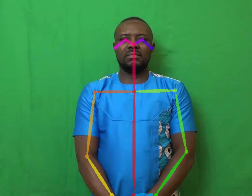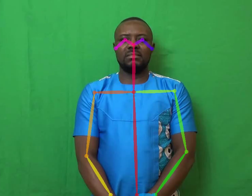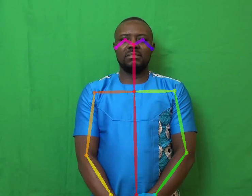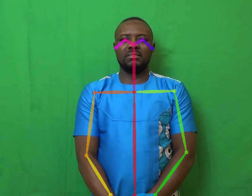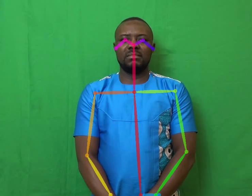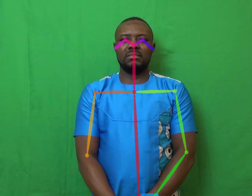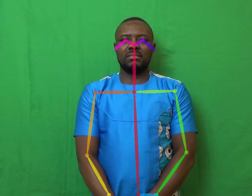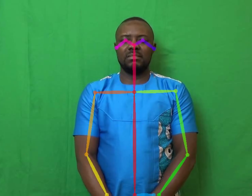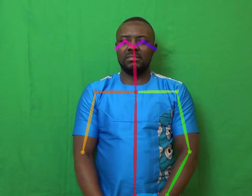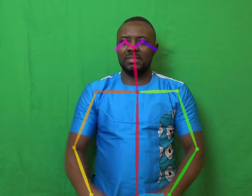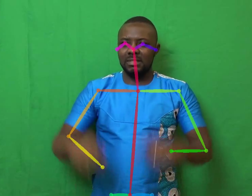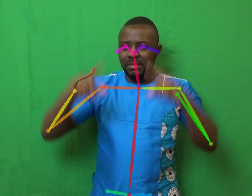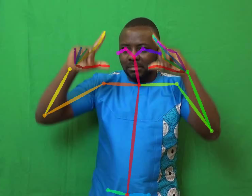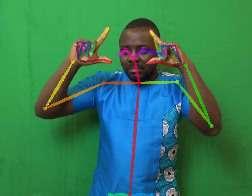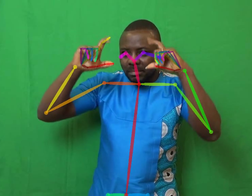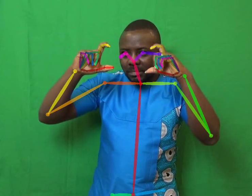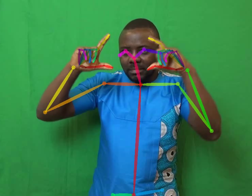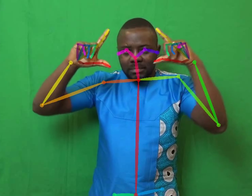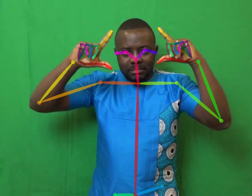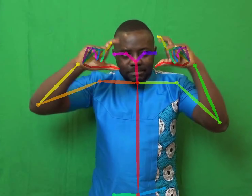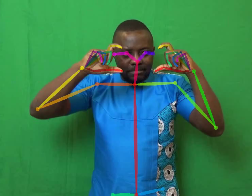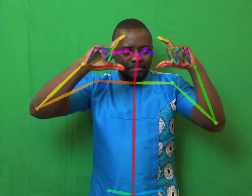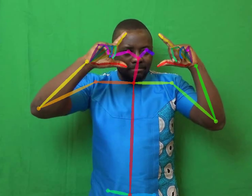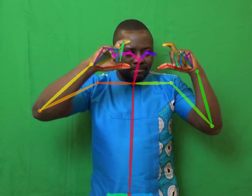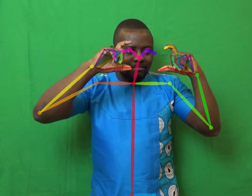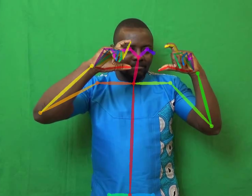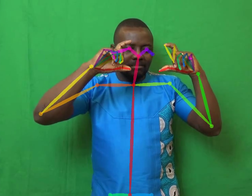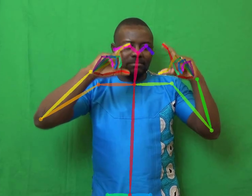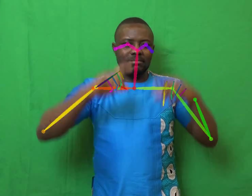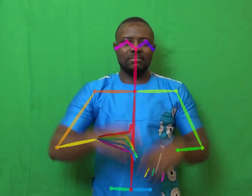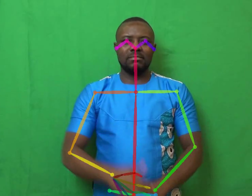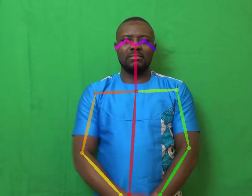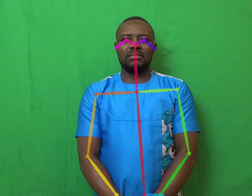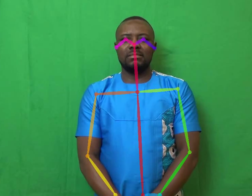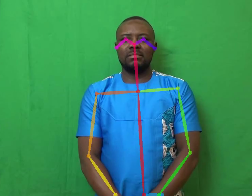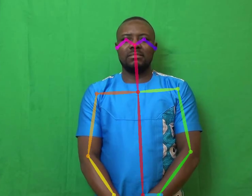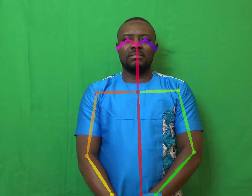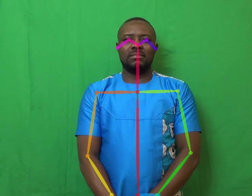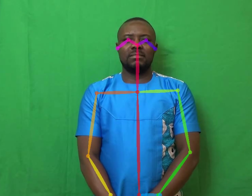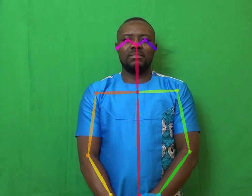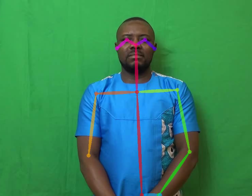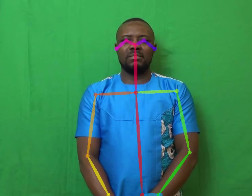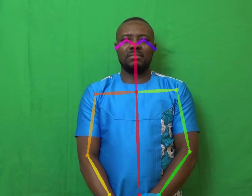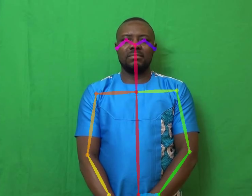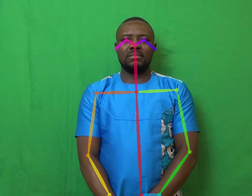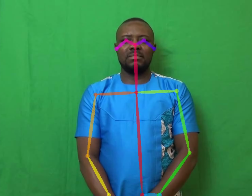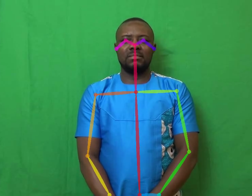camera